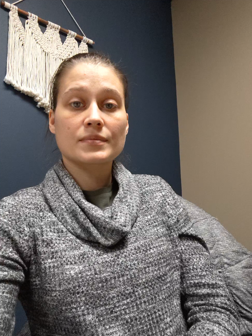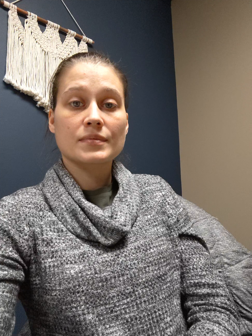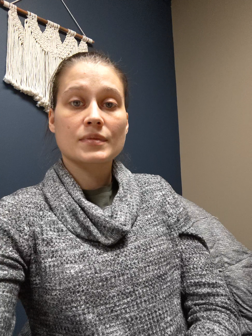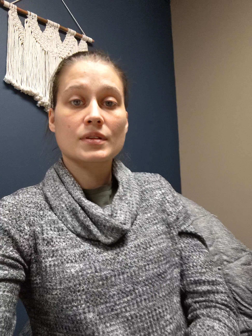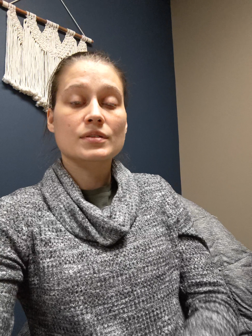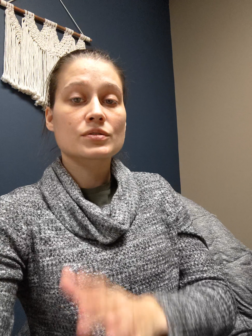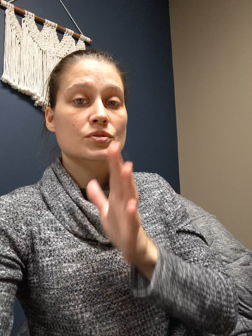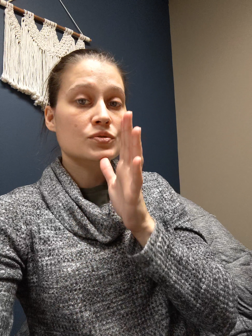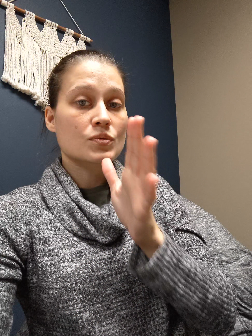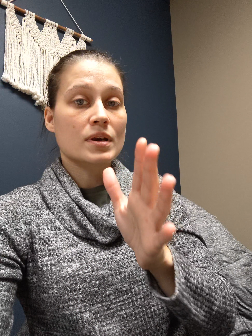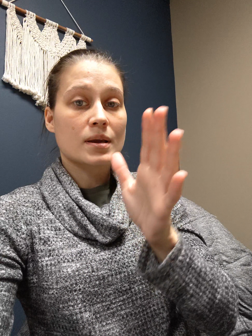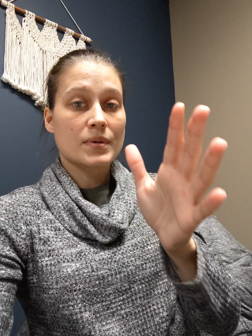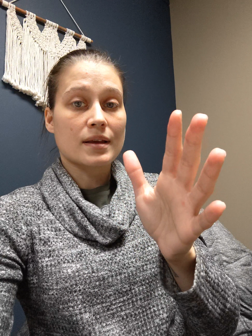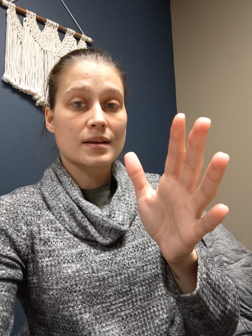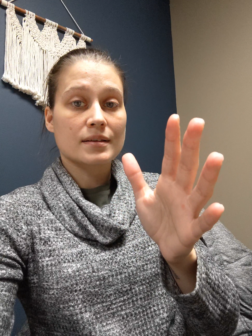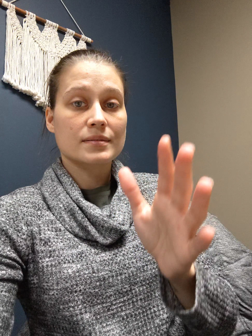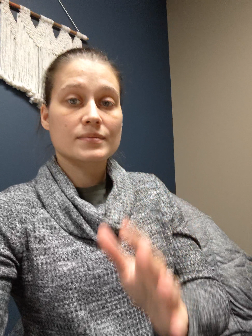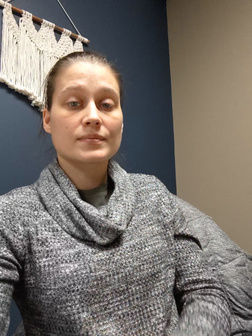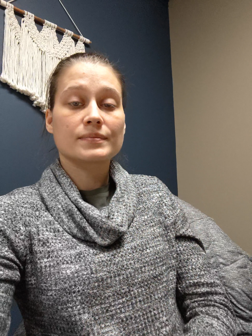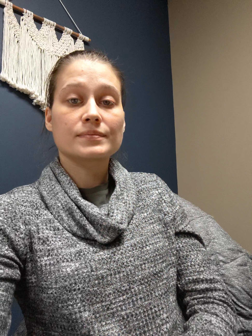grandma